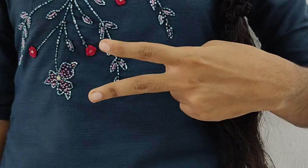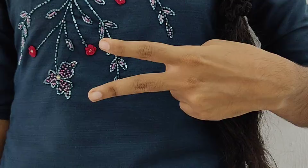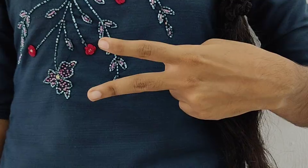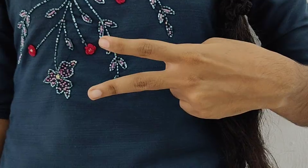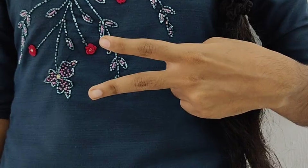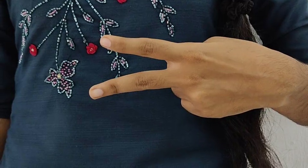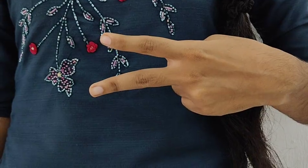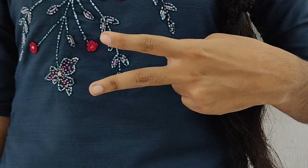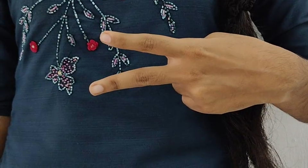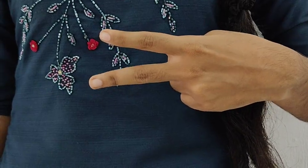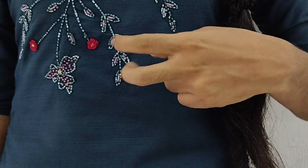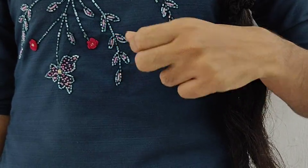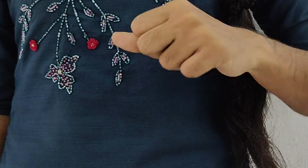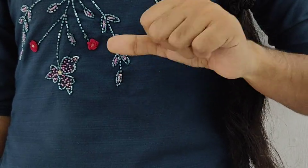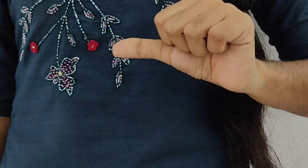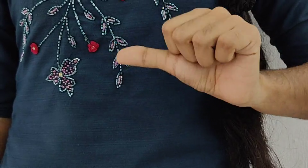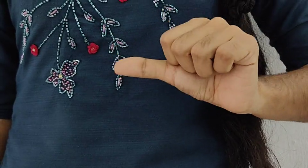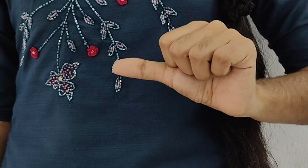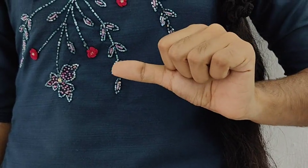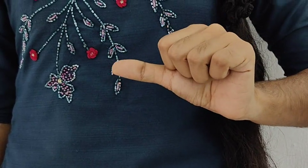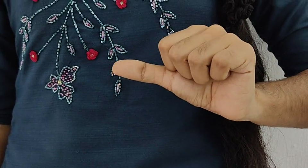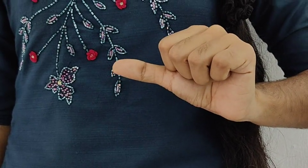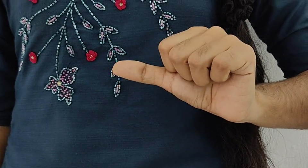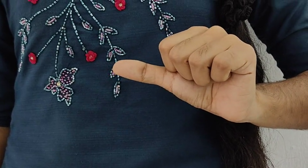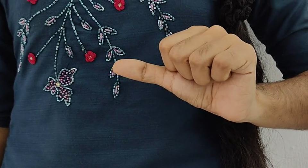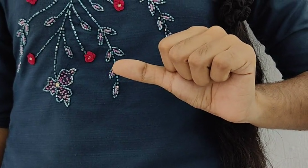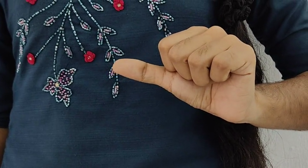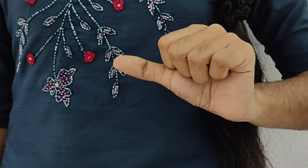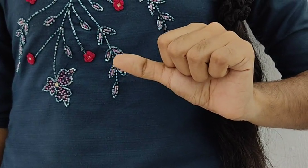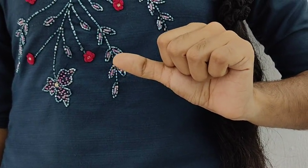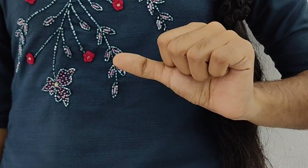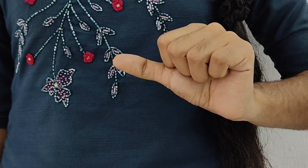ഐ